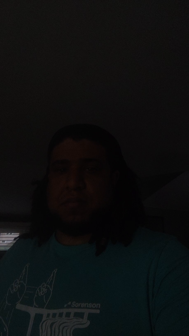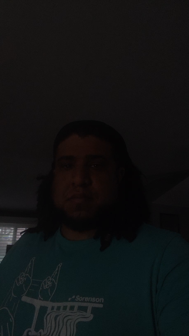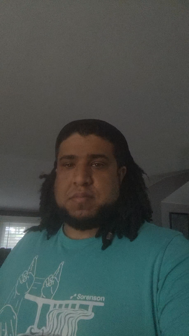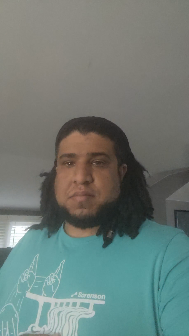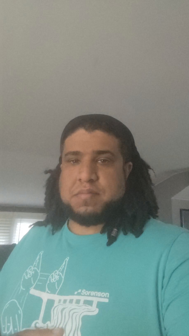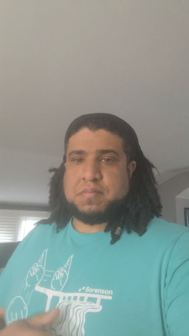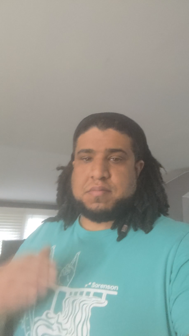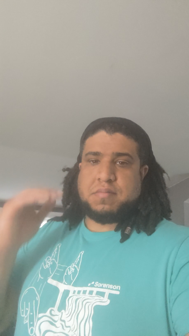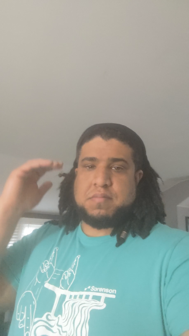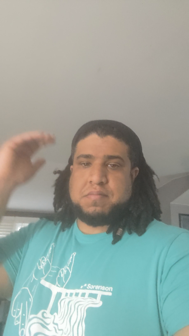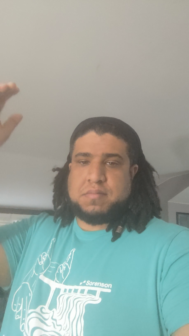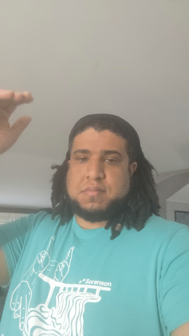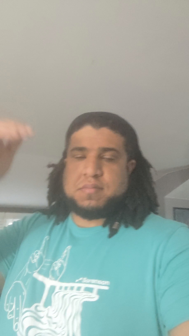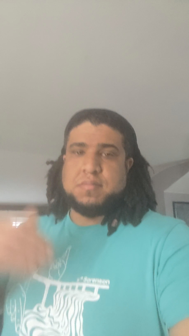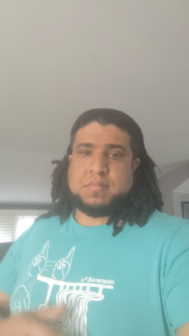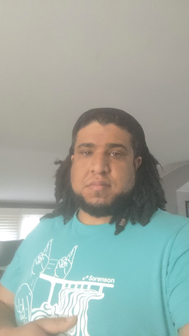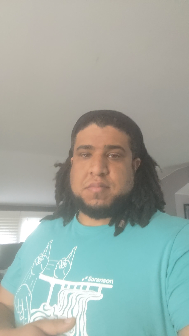big